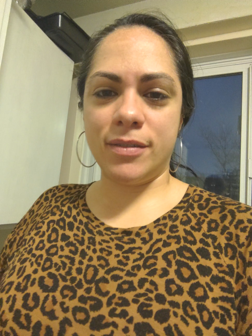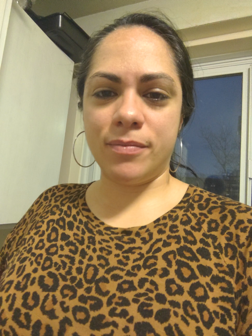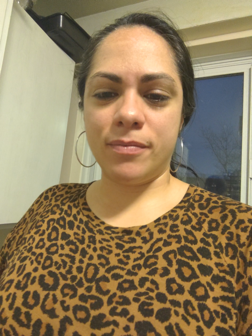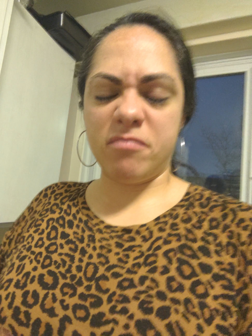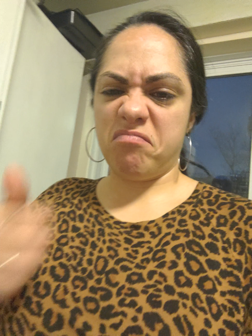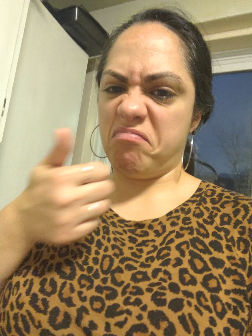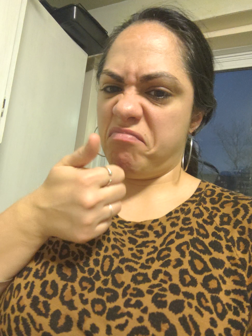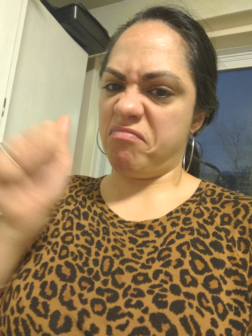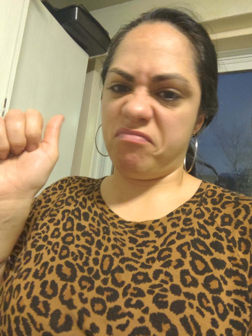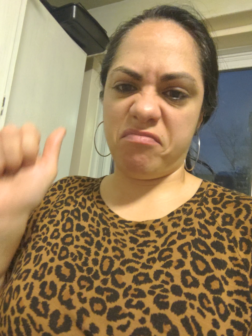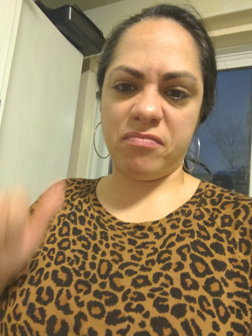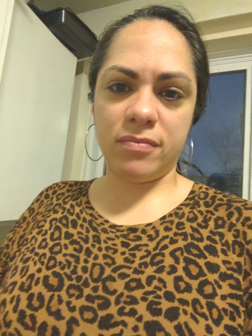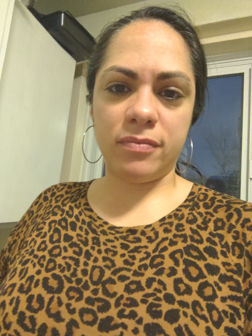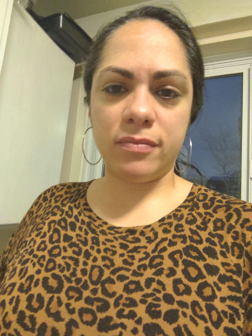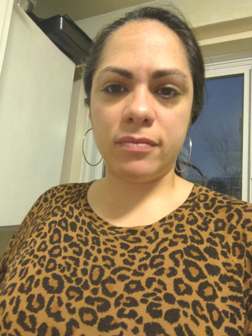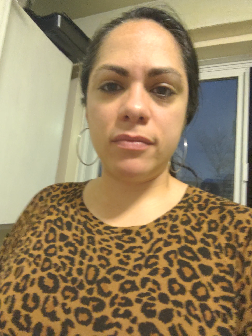any